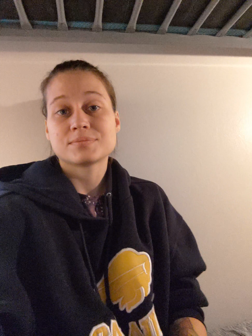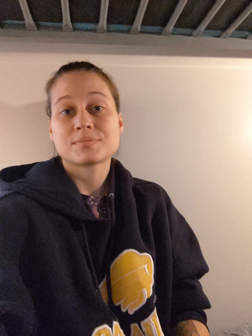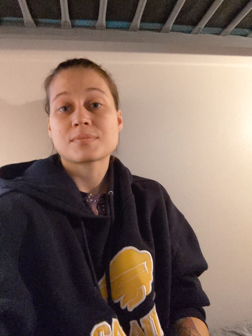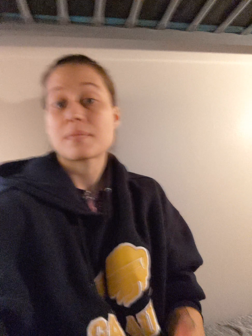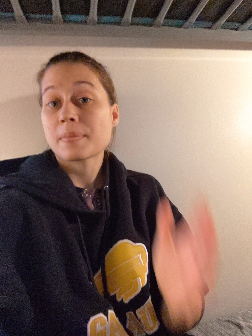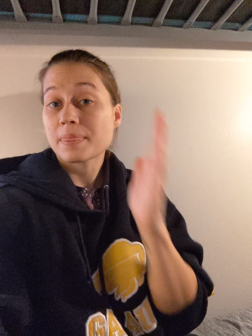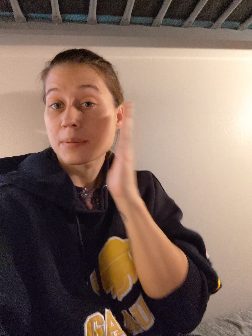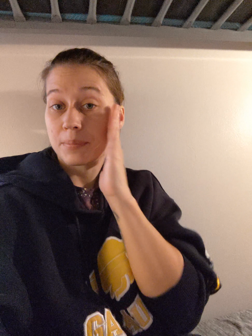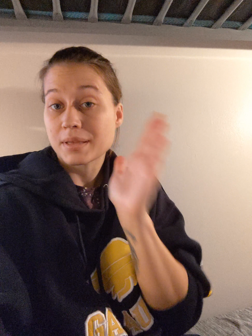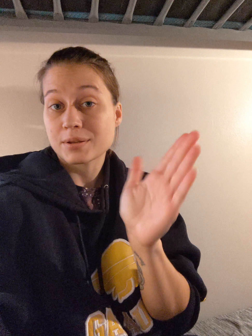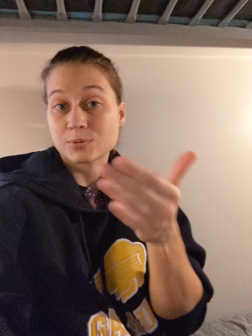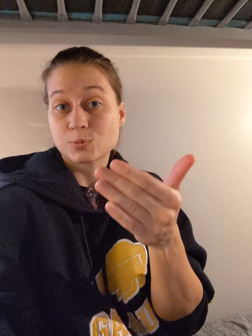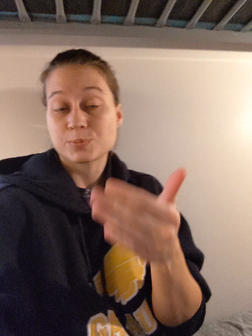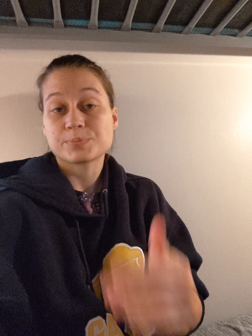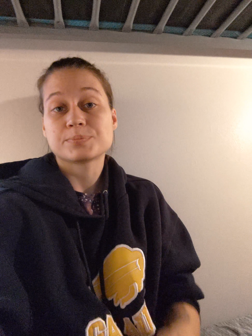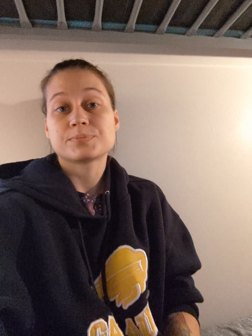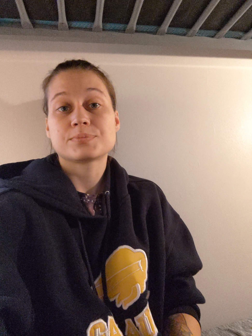bedroom